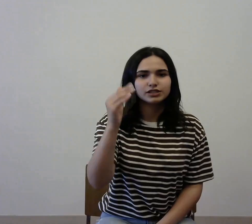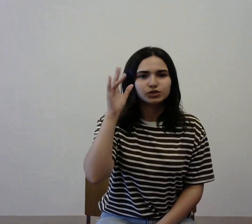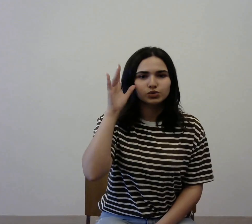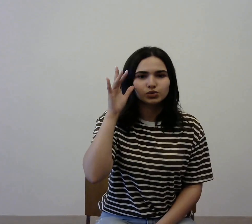su